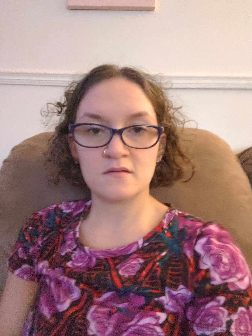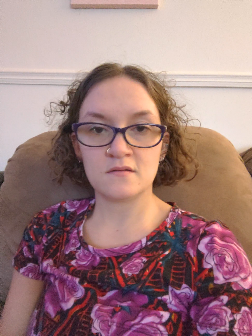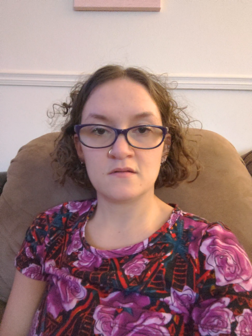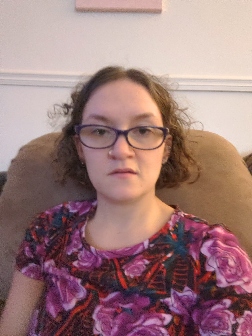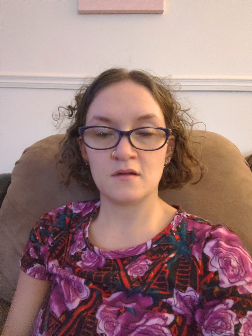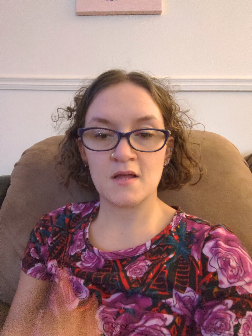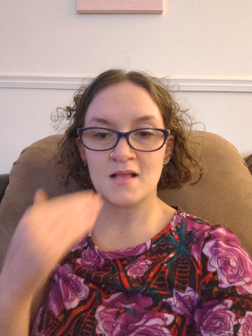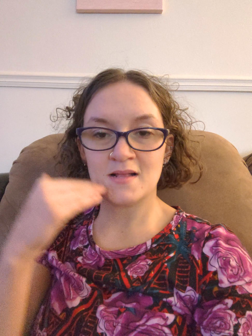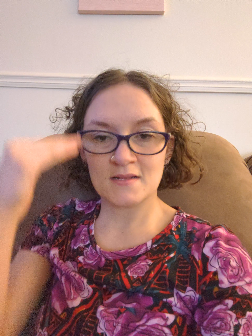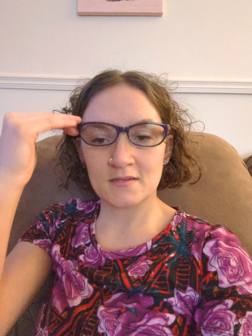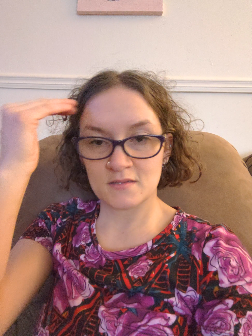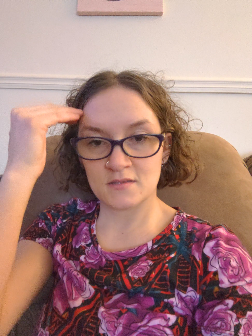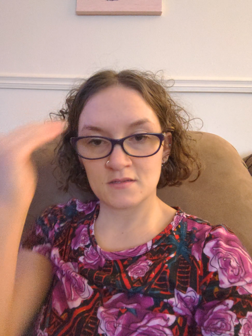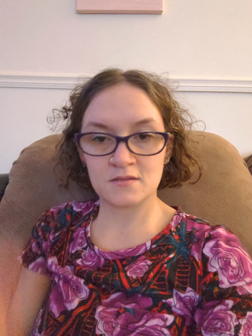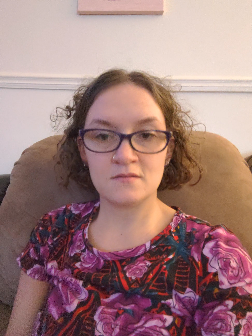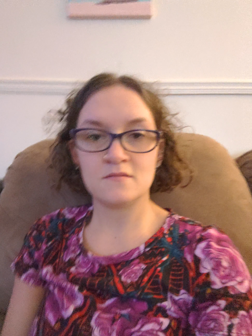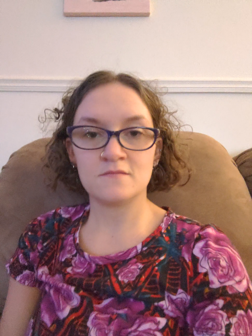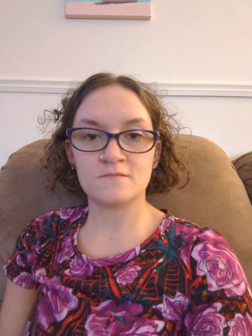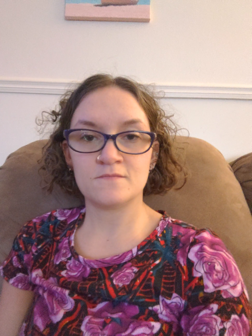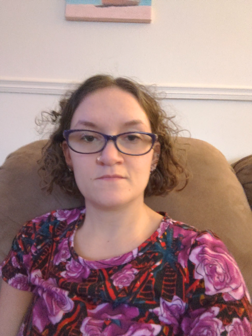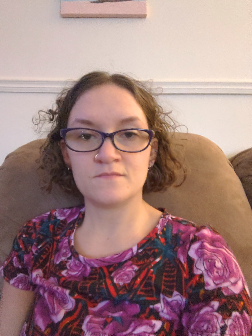head